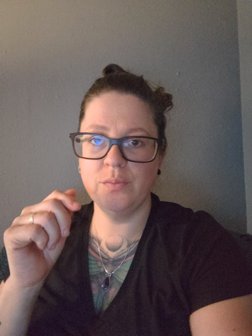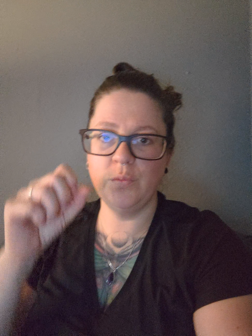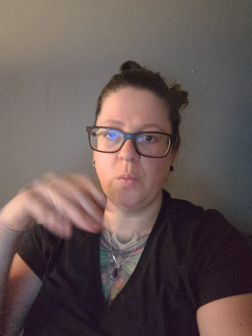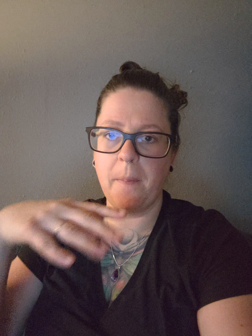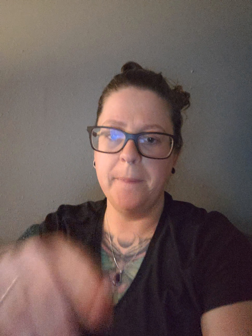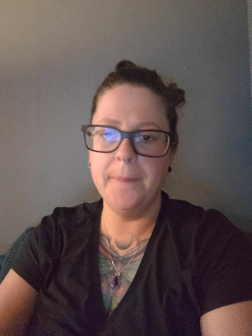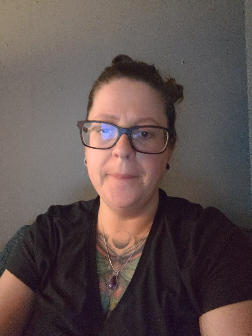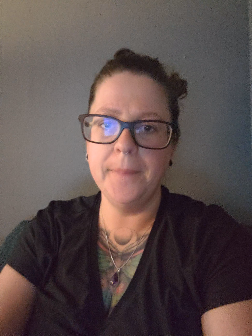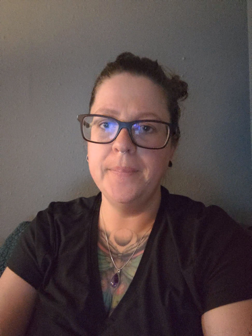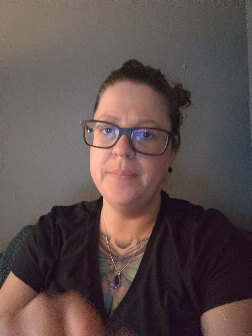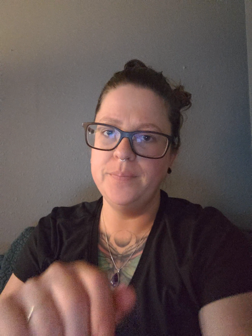drop